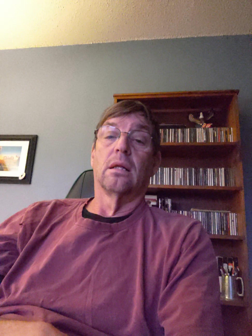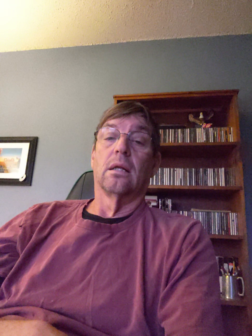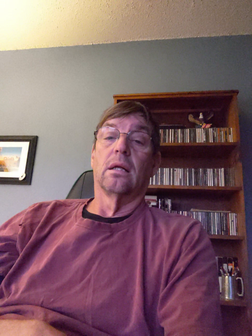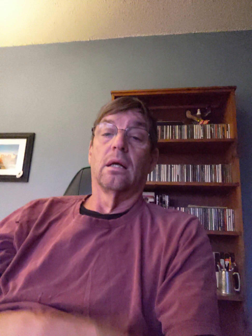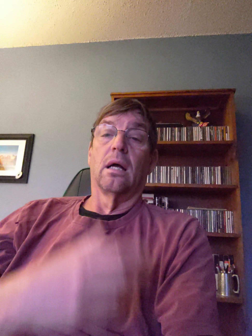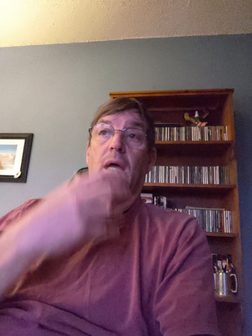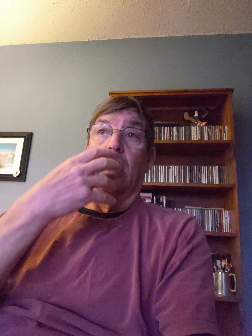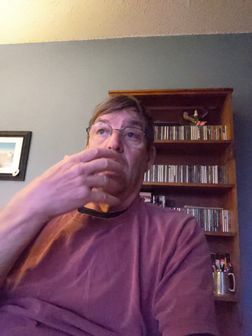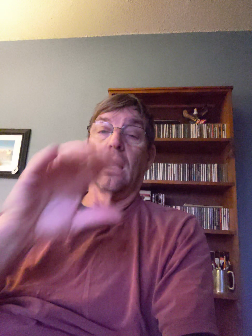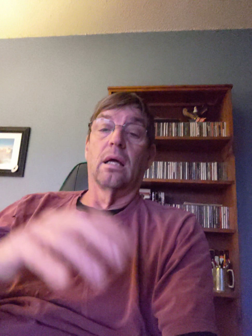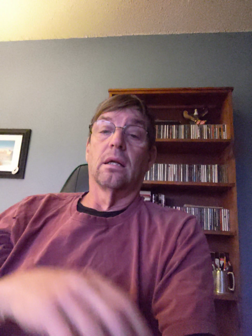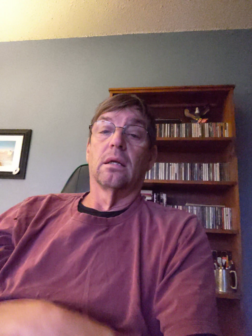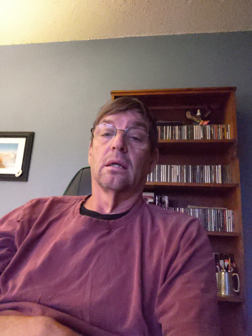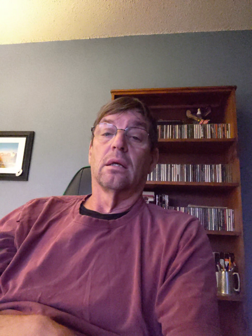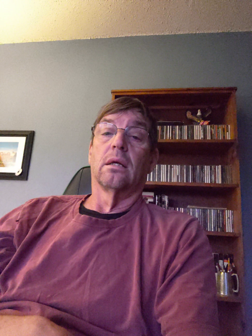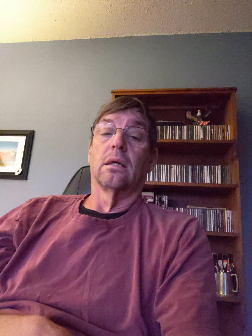hot